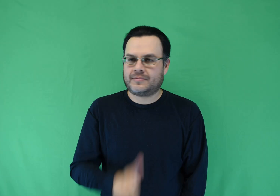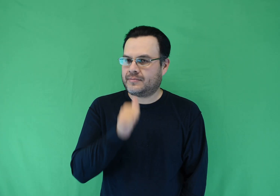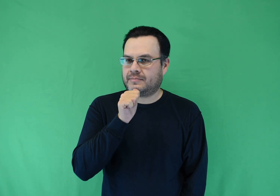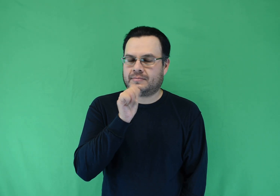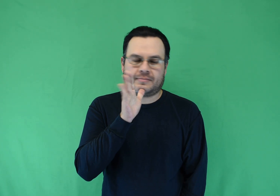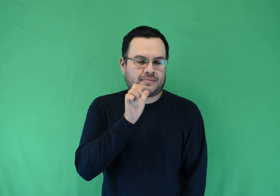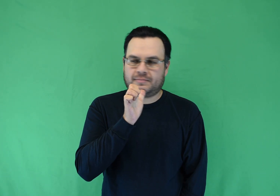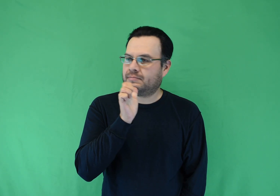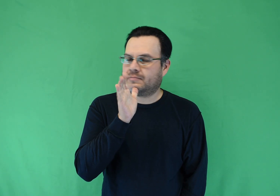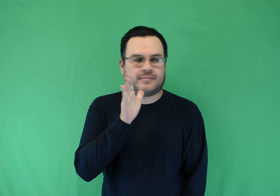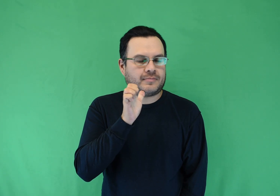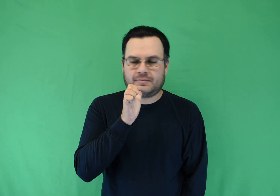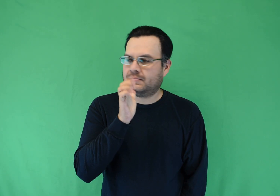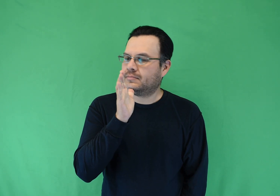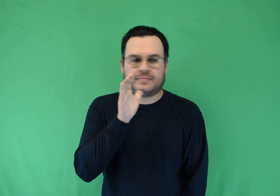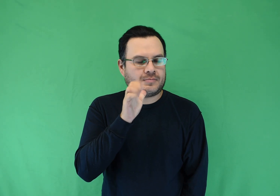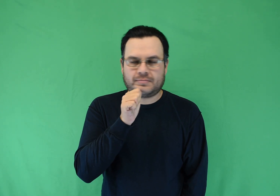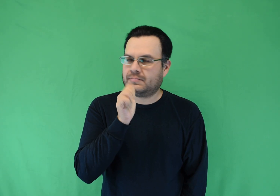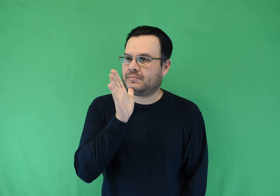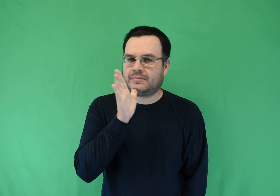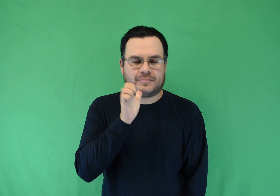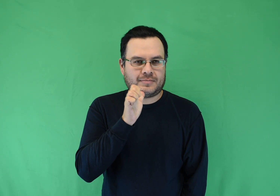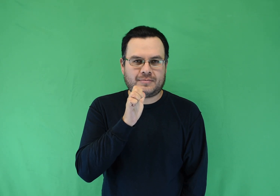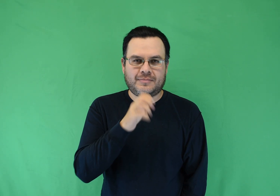no poder